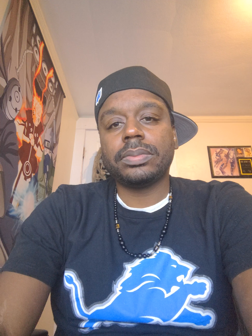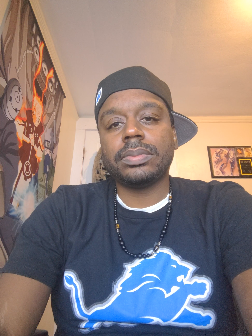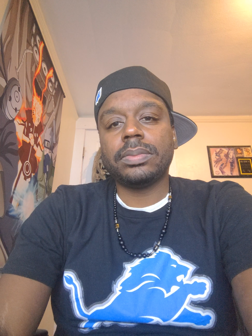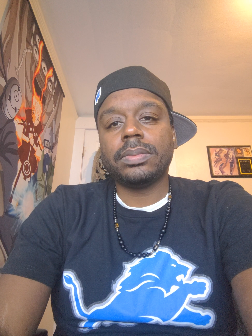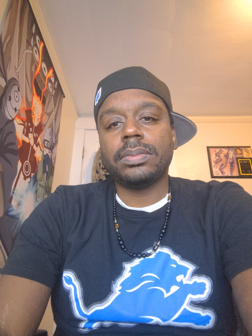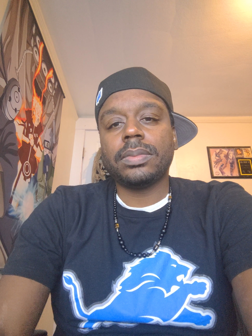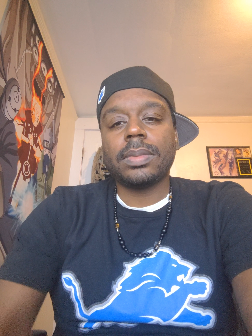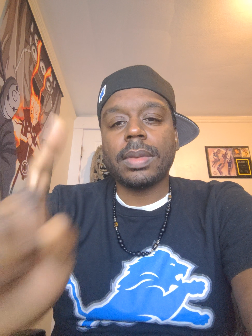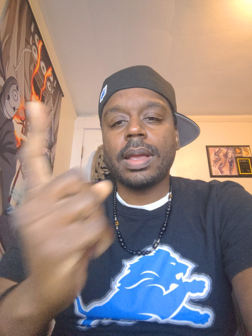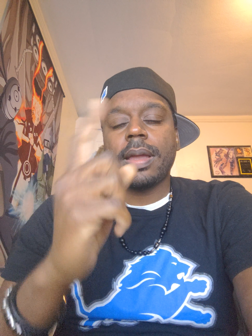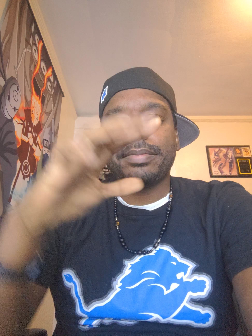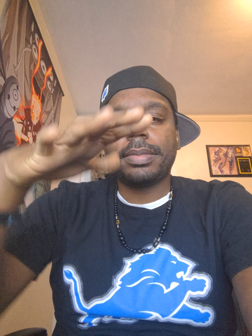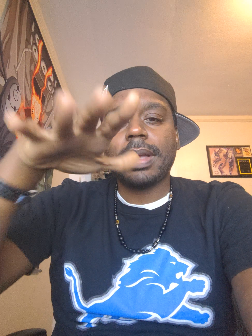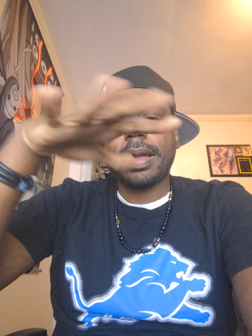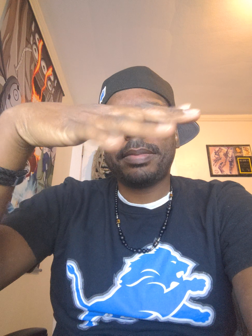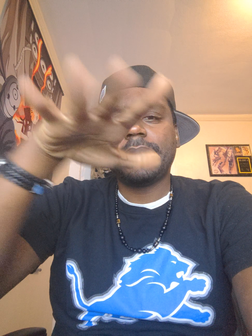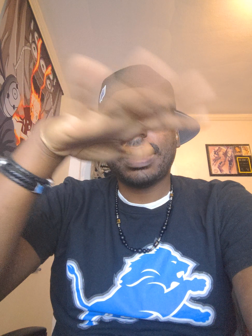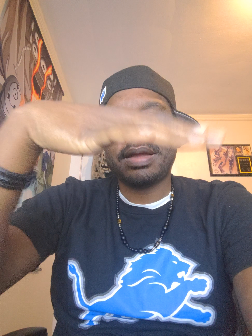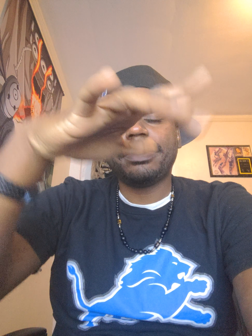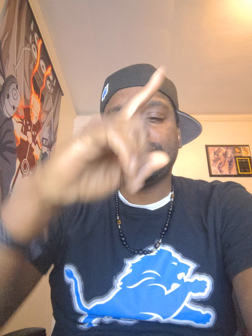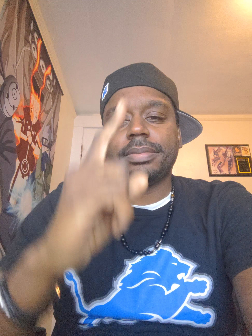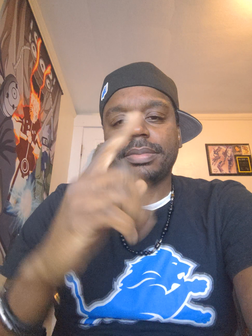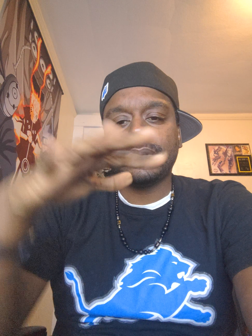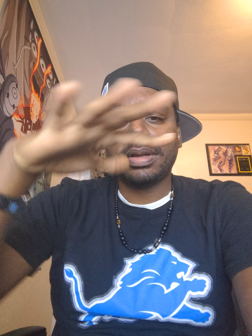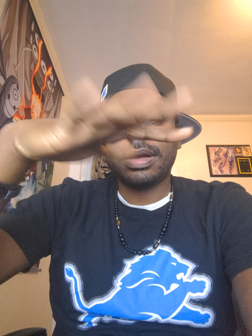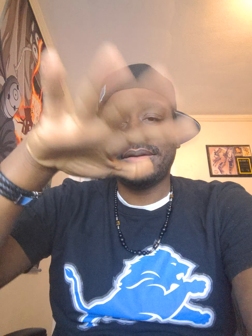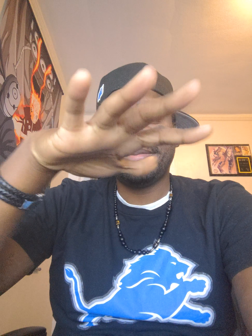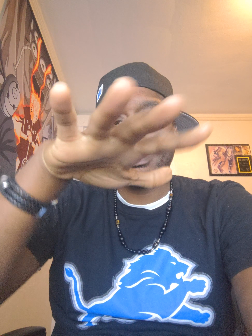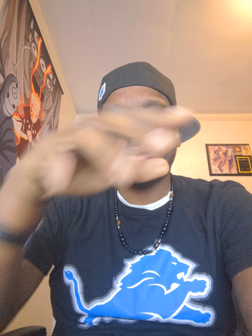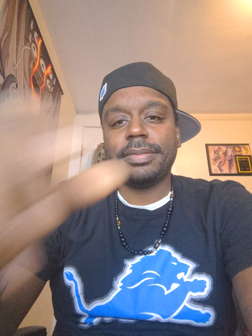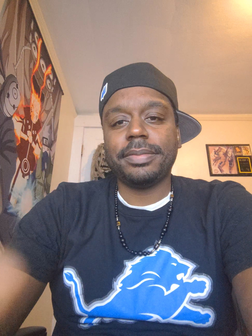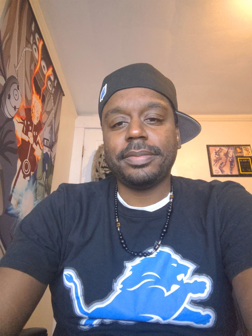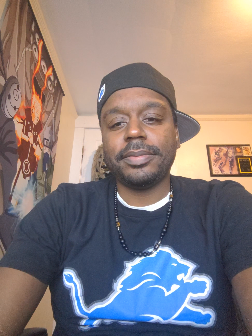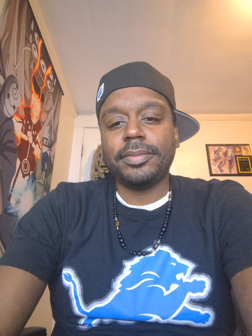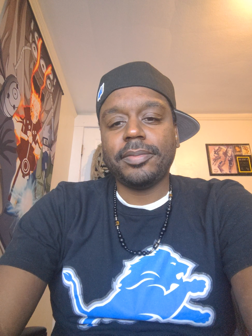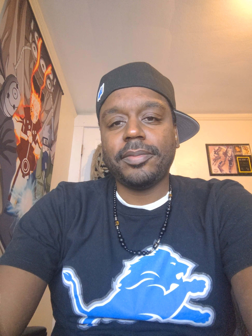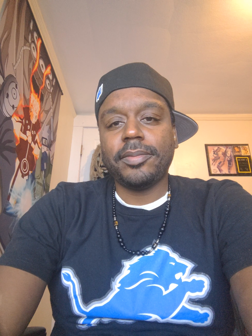helicopter